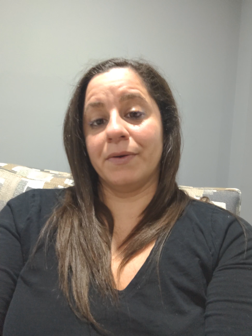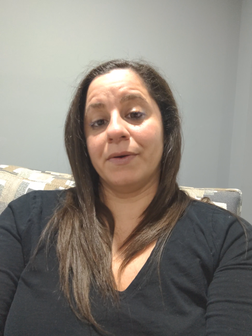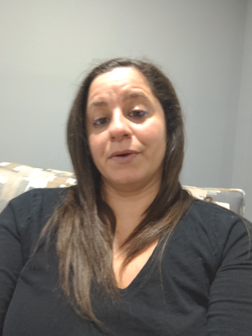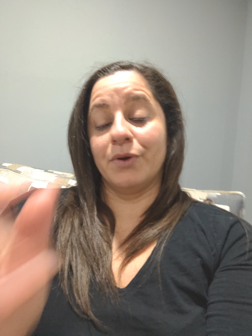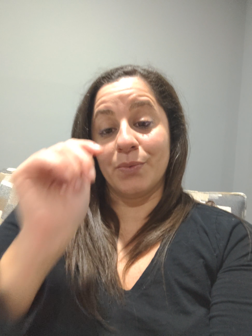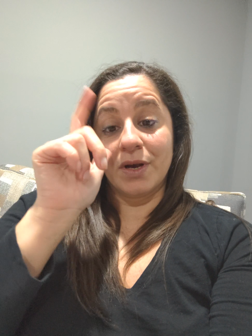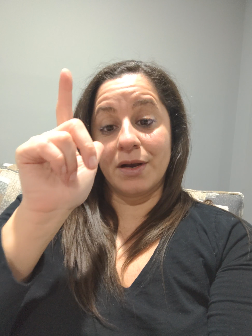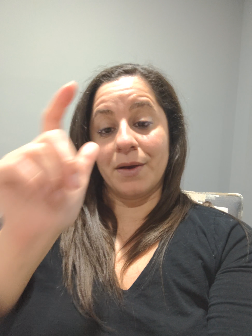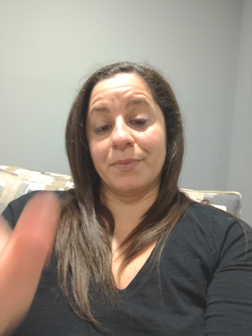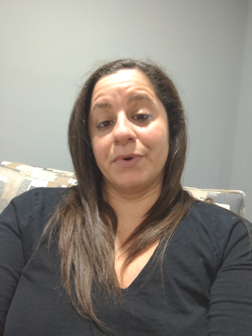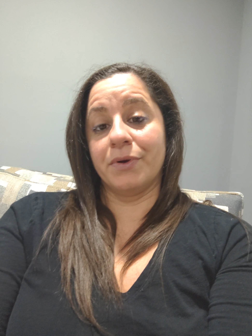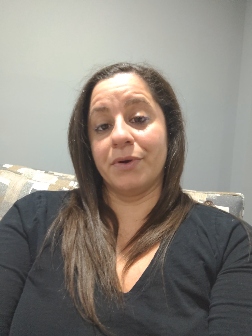wake